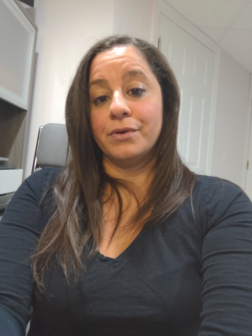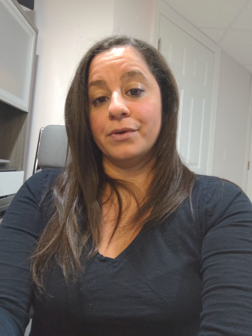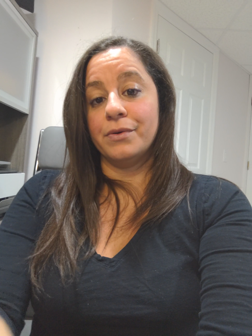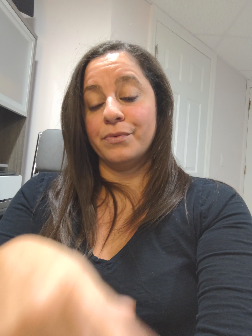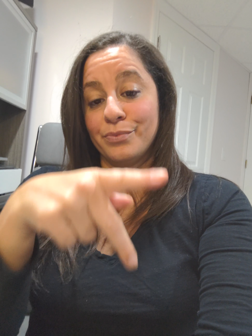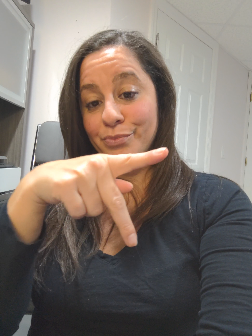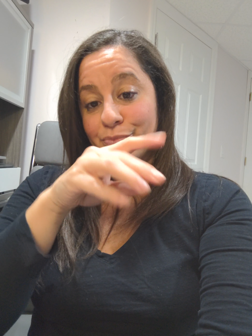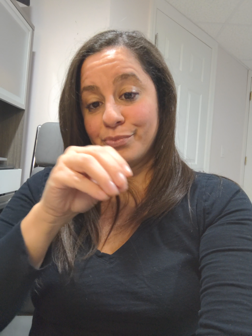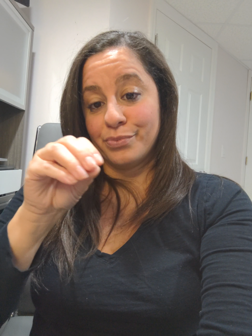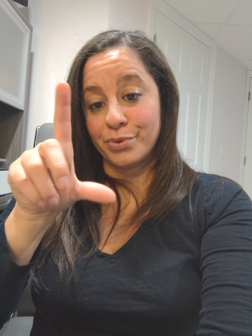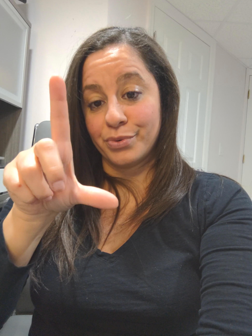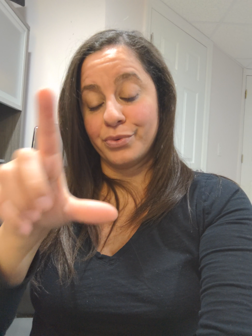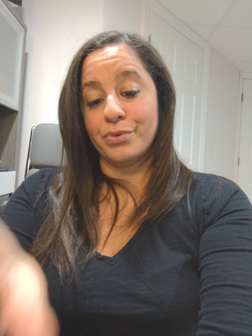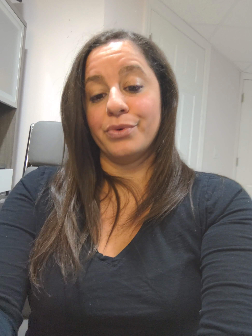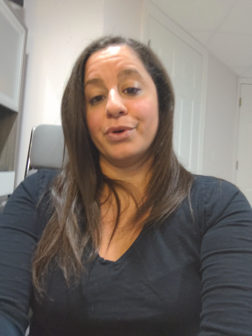pool